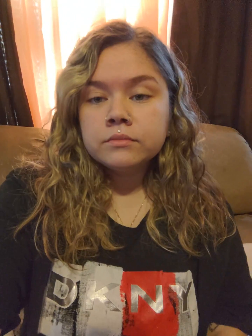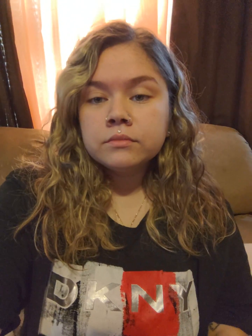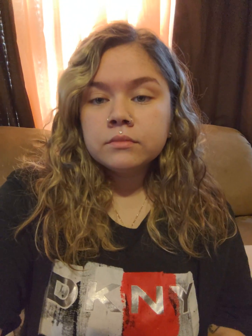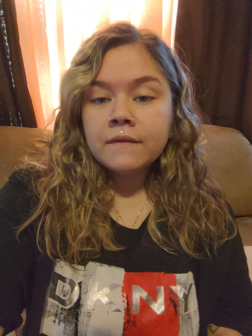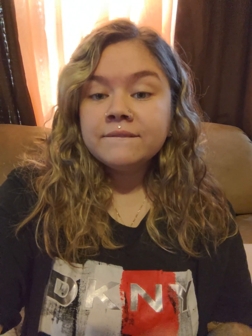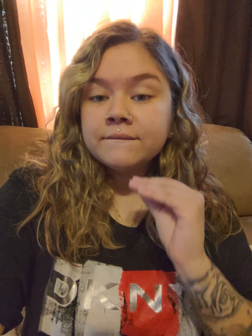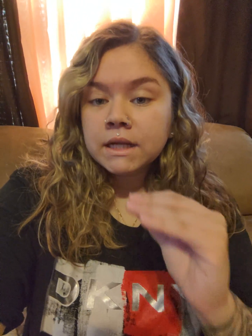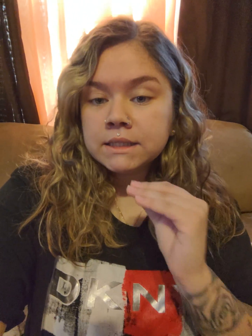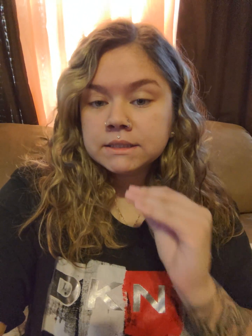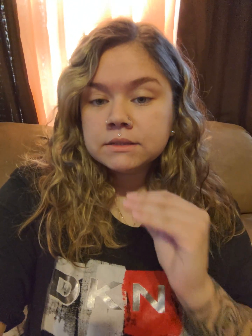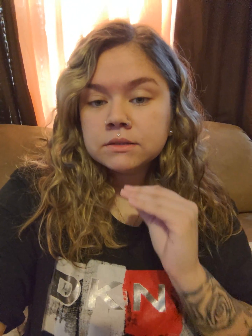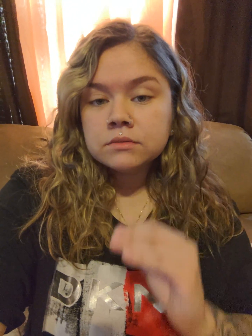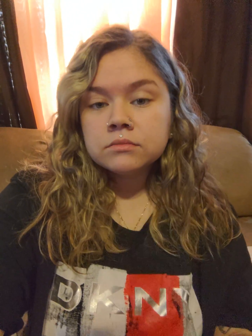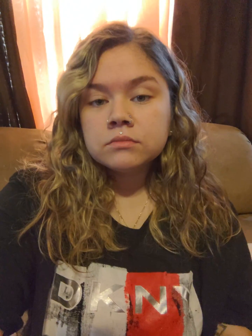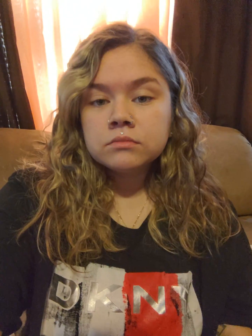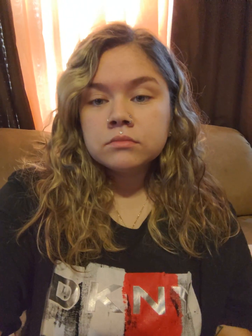fix